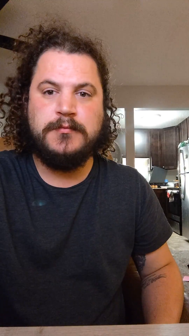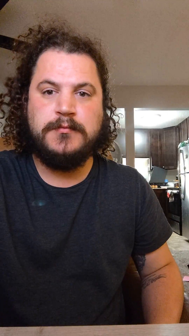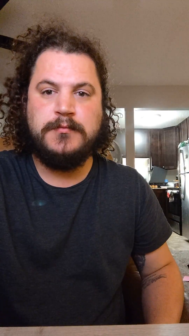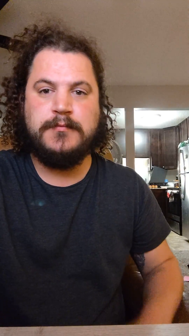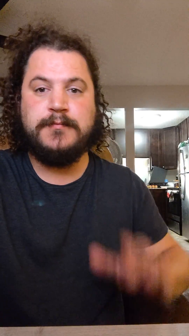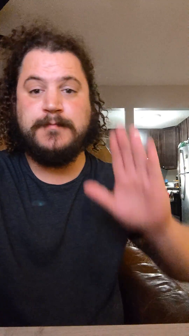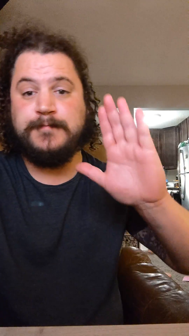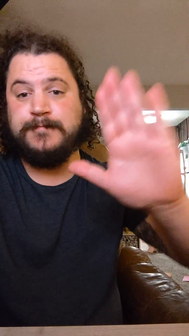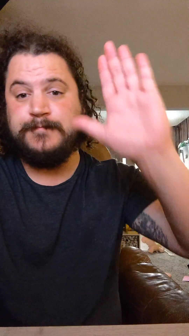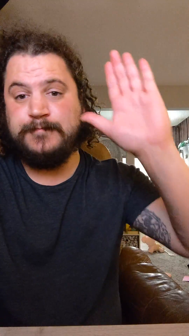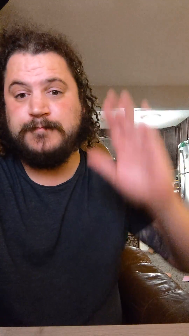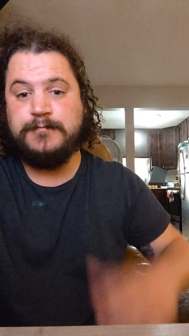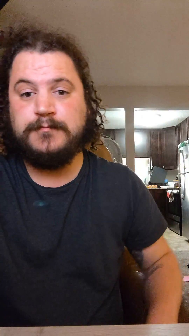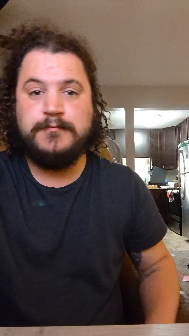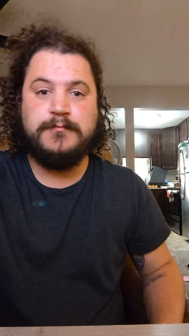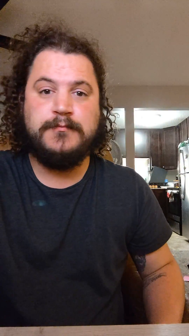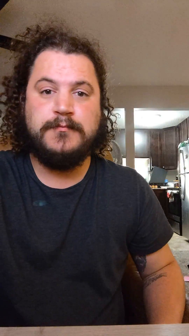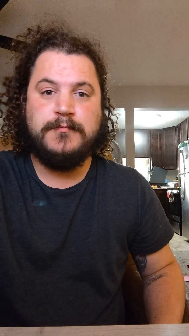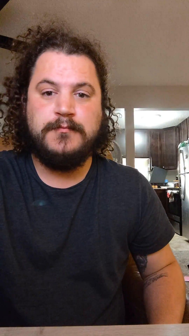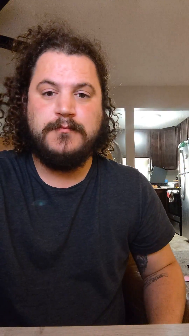give me five